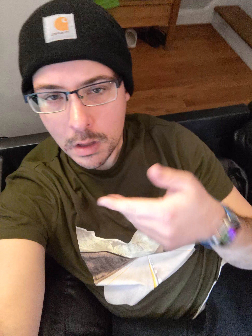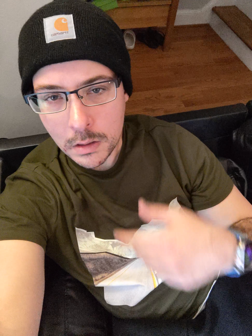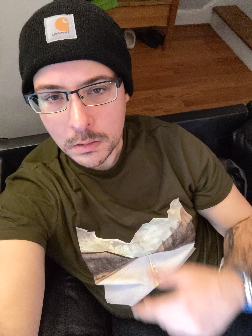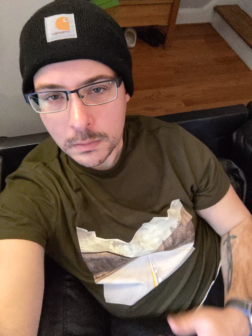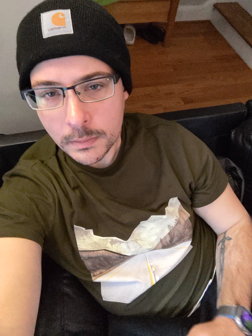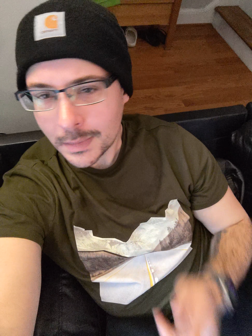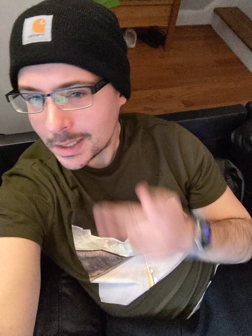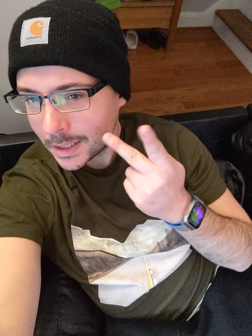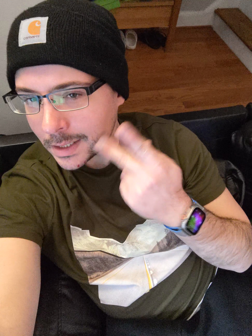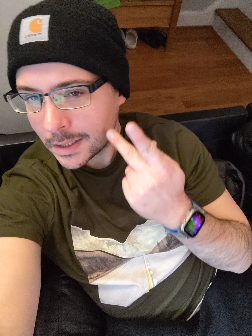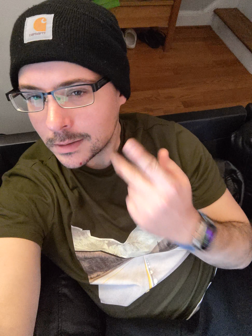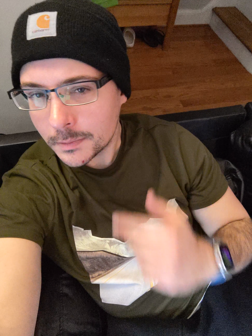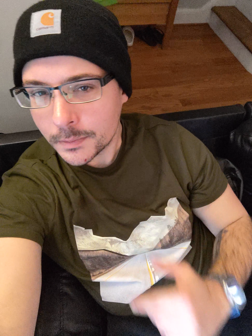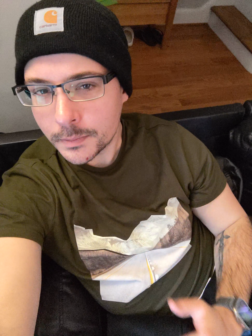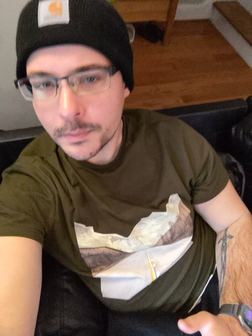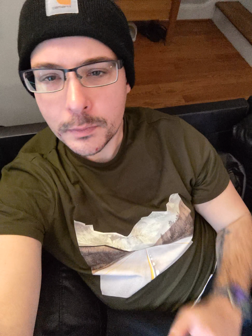kitty